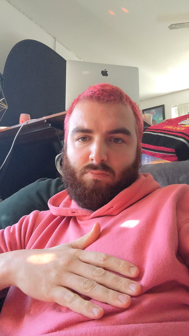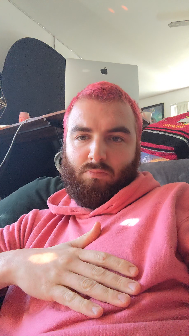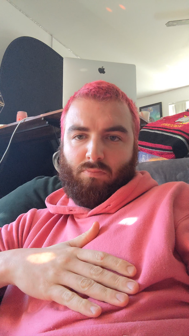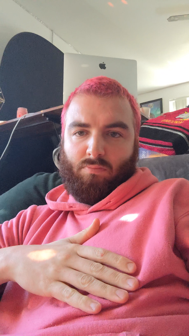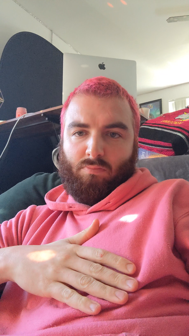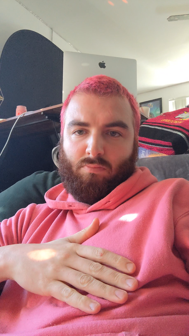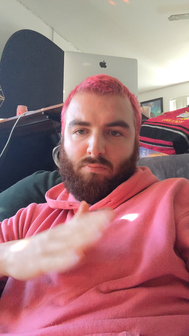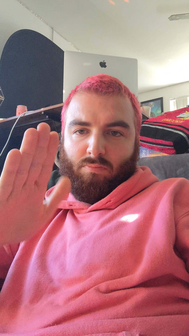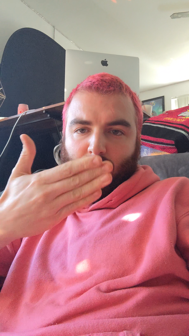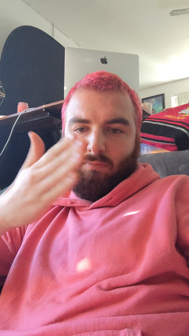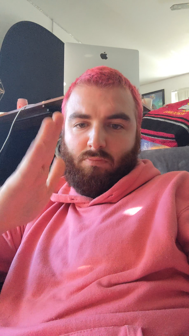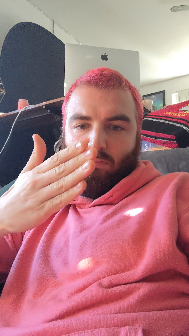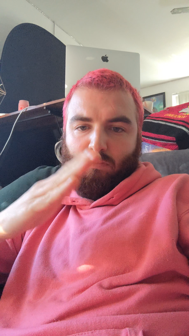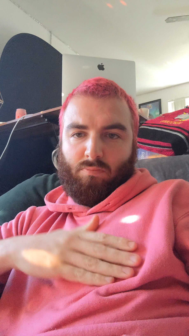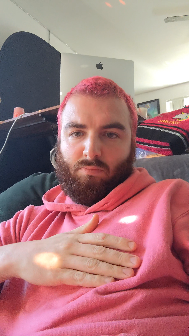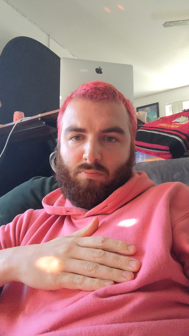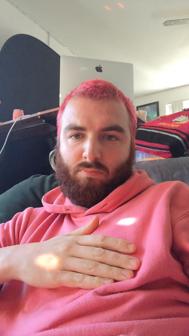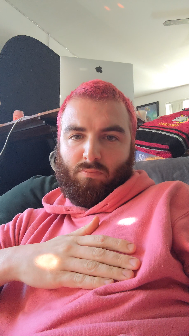share